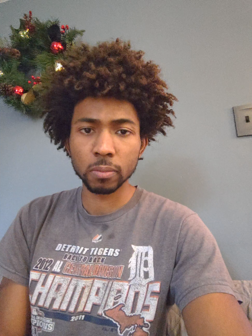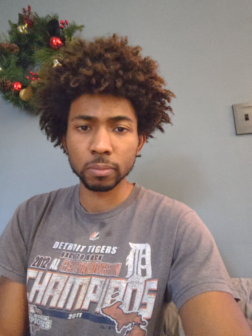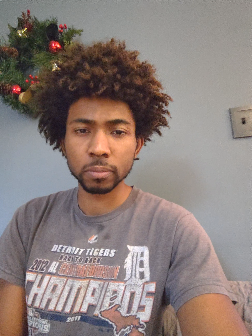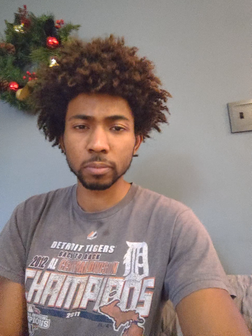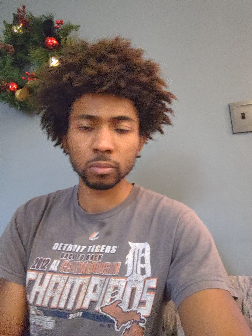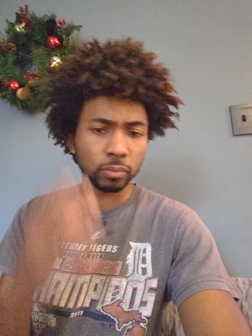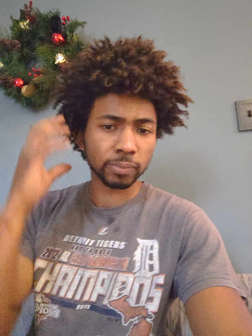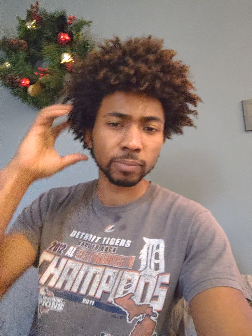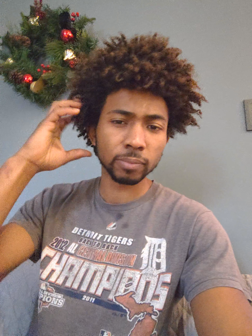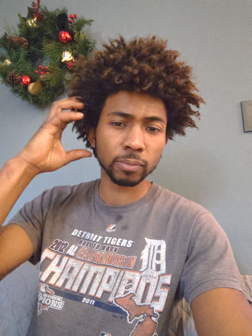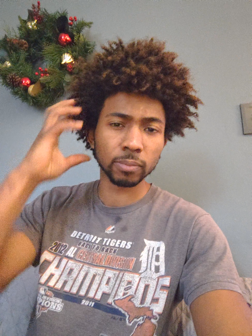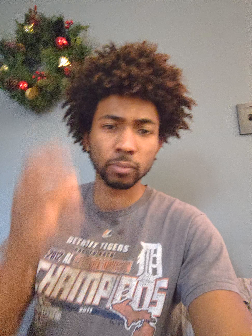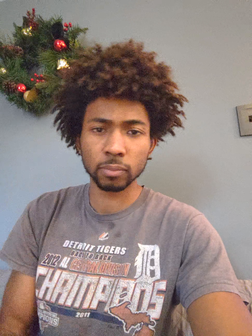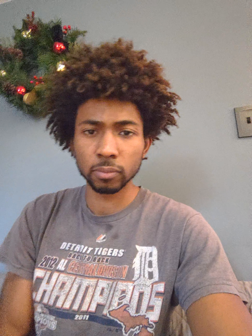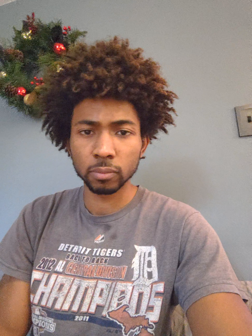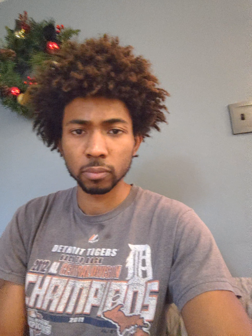radio